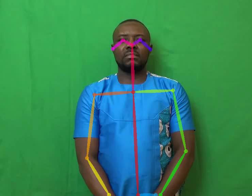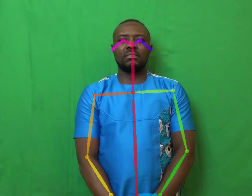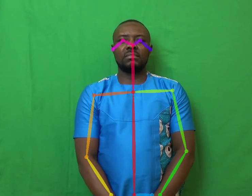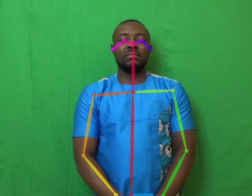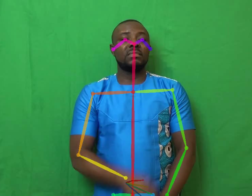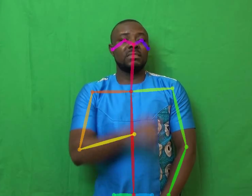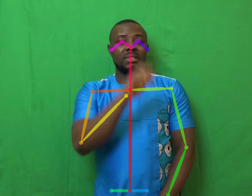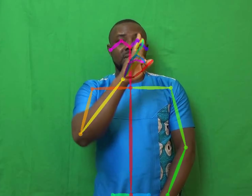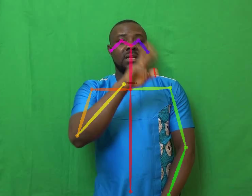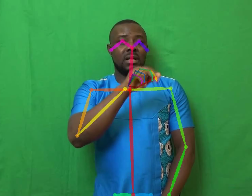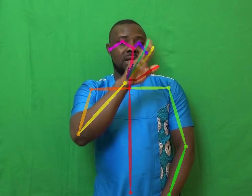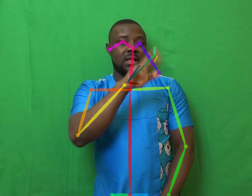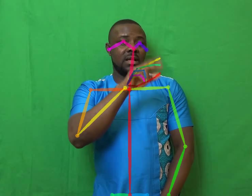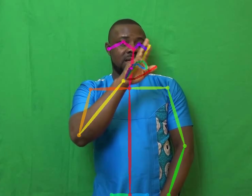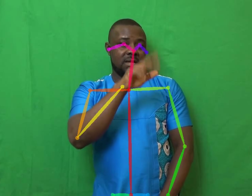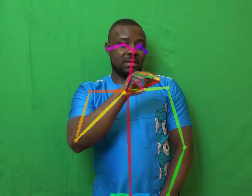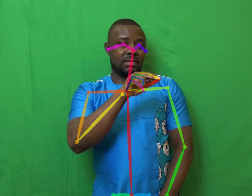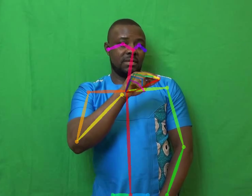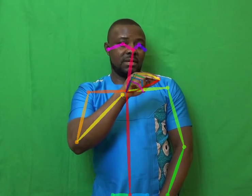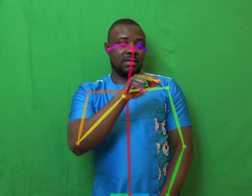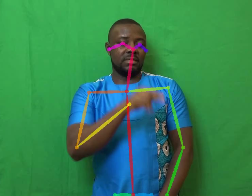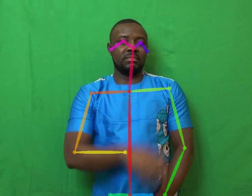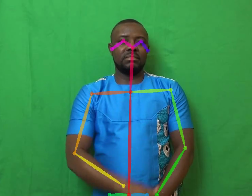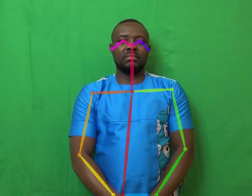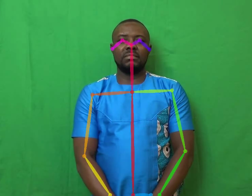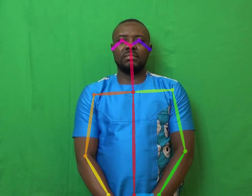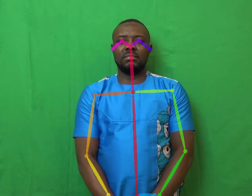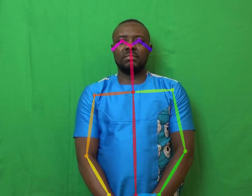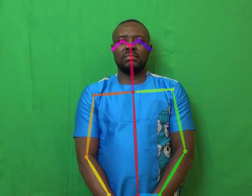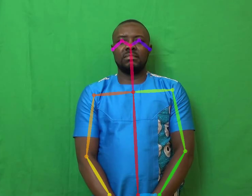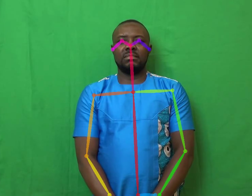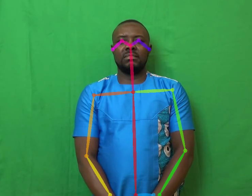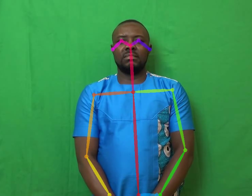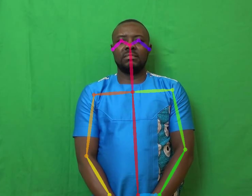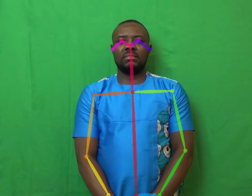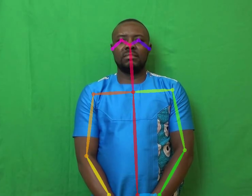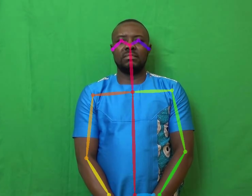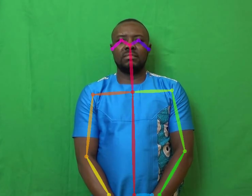Accra